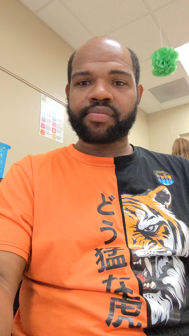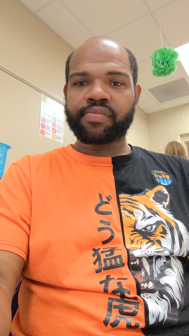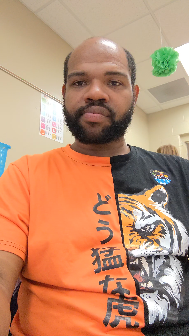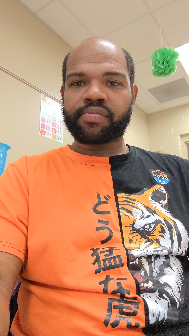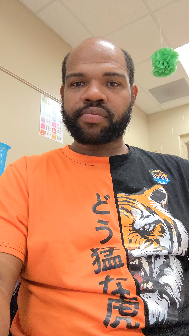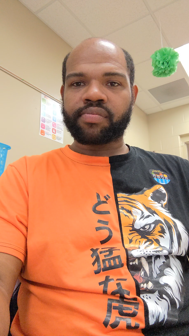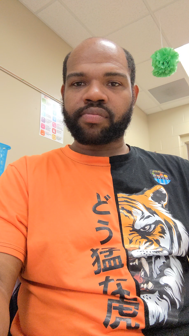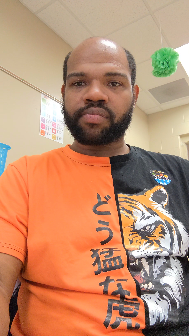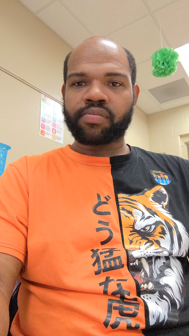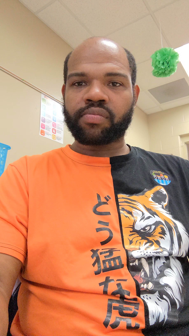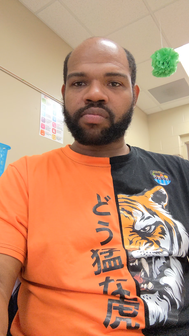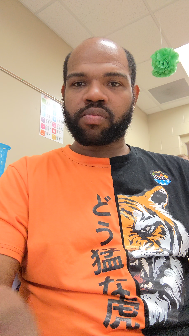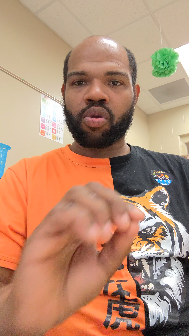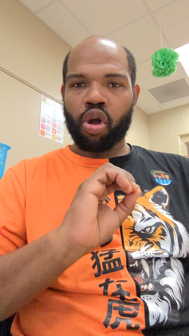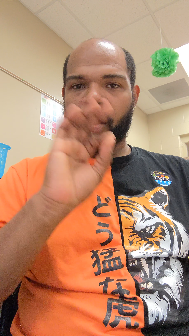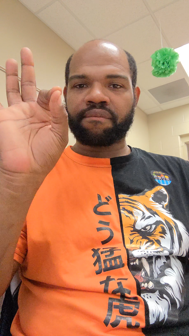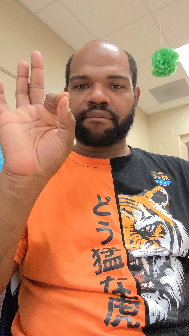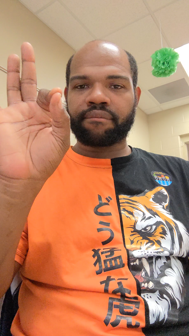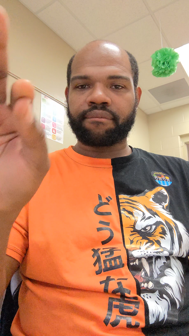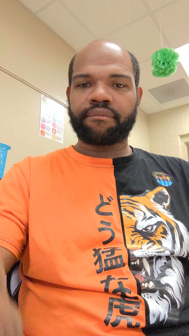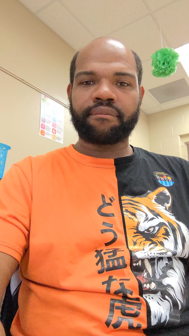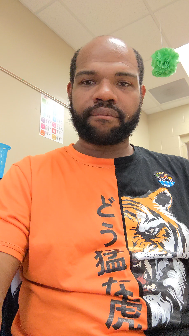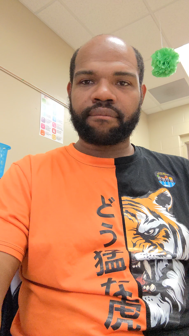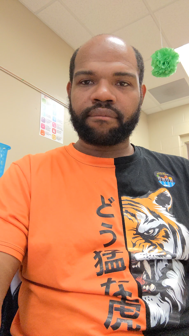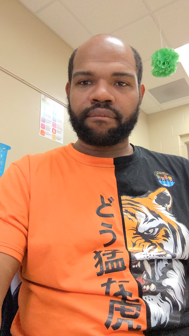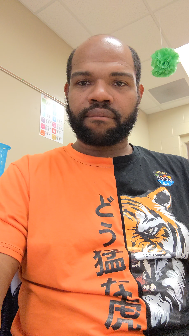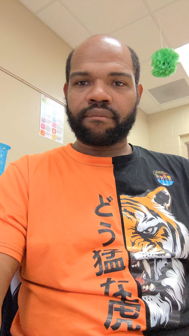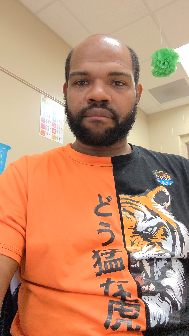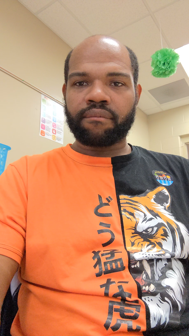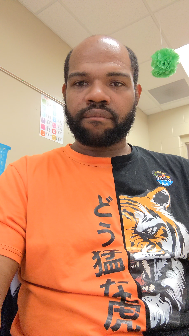off